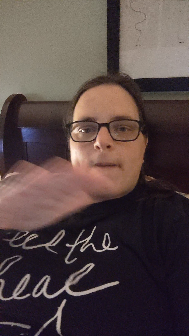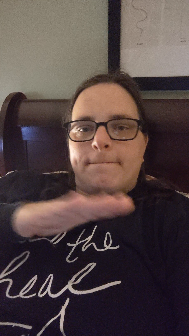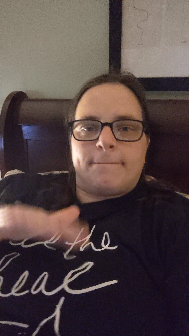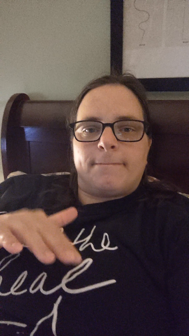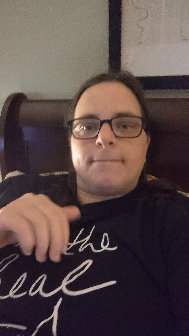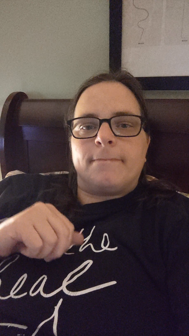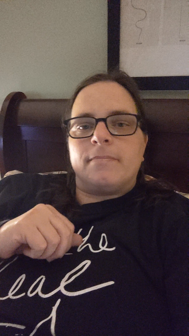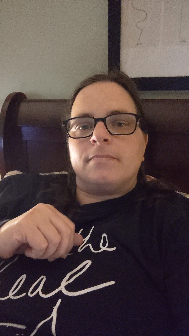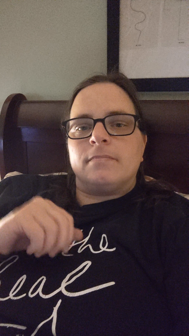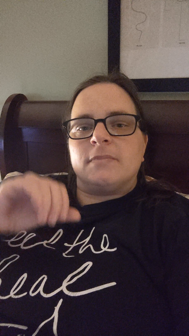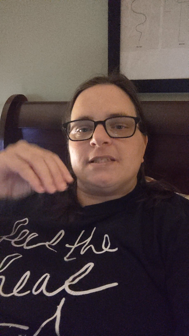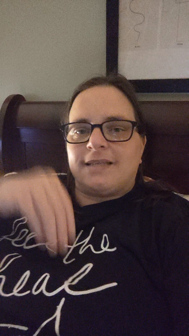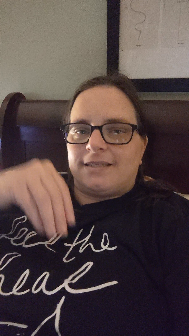inside